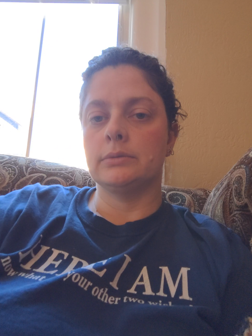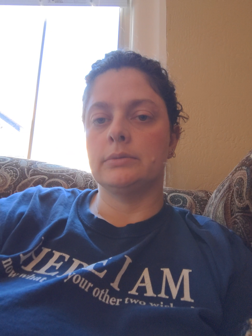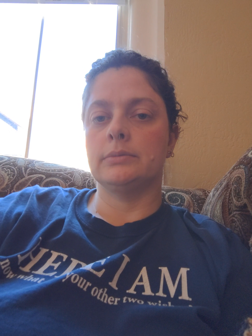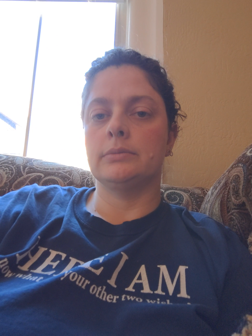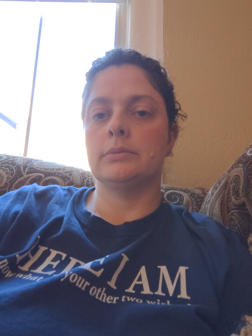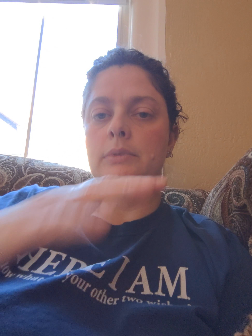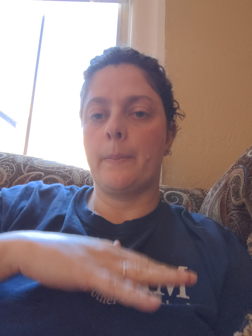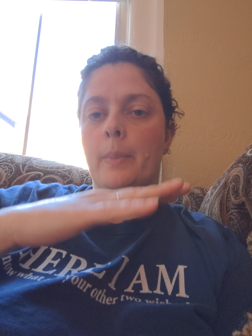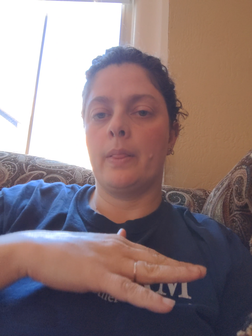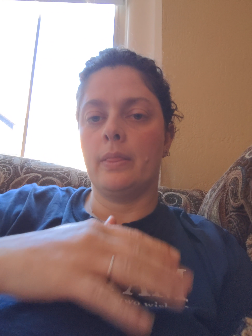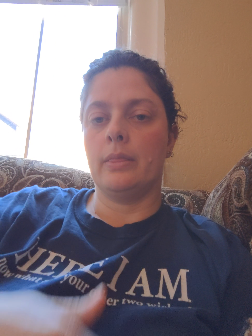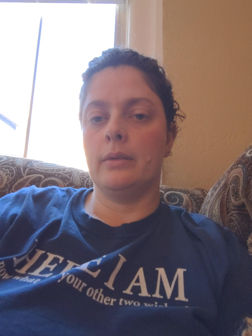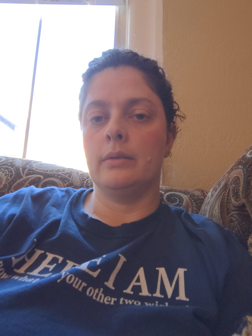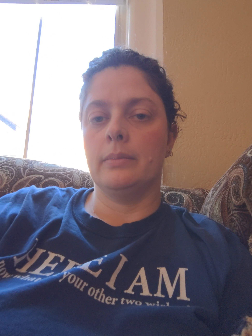table